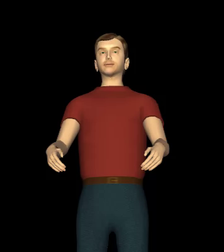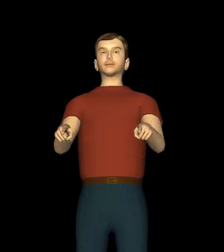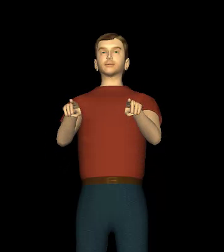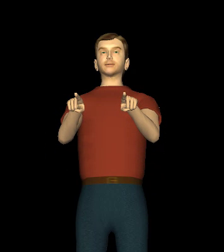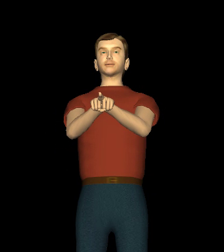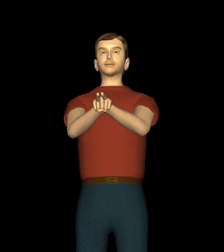أيضا